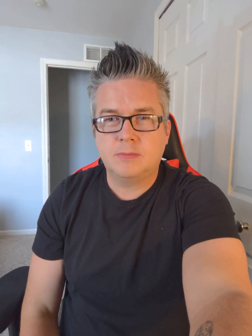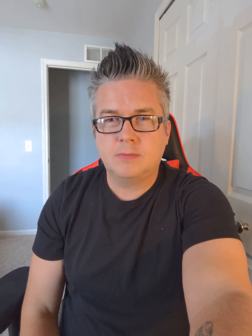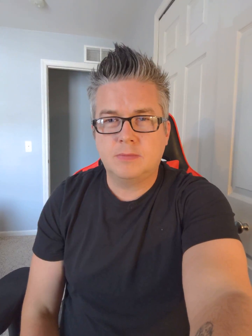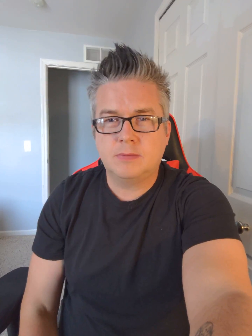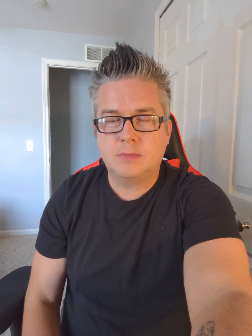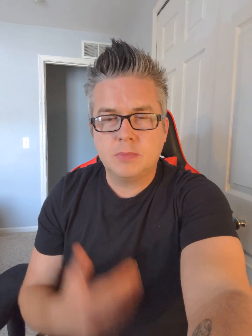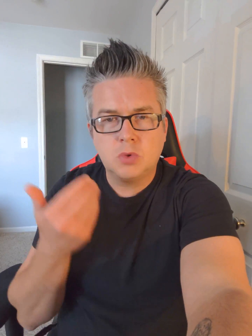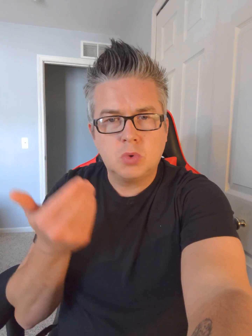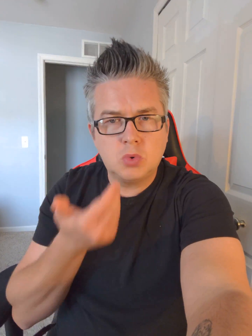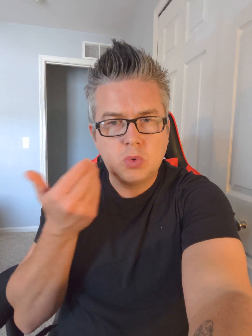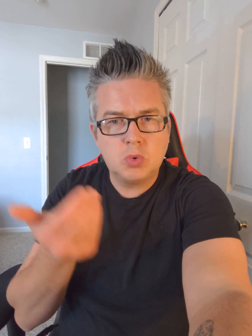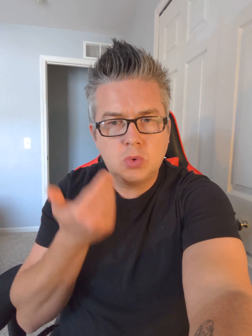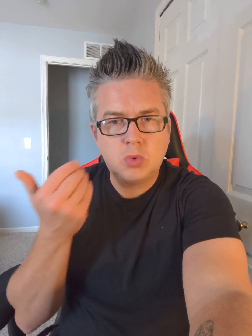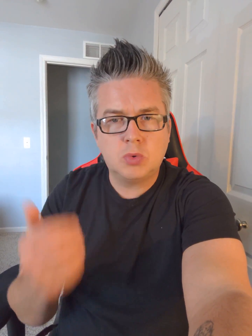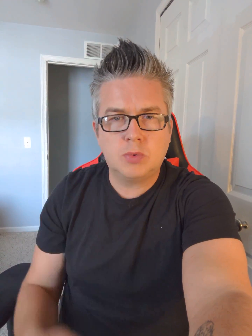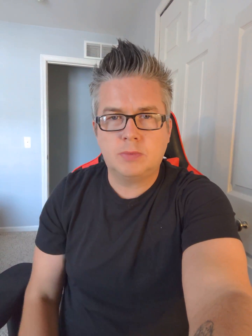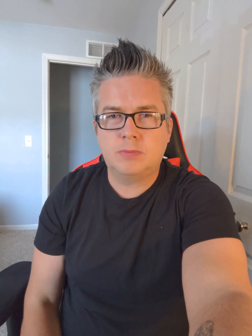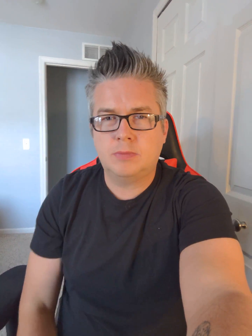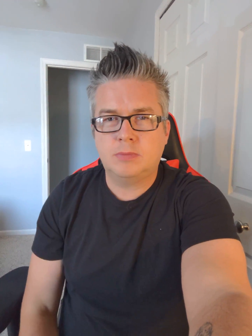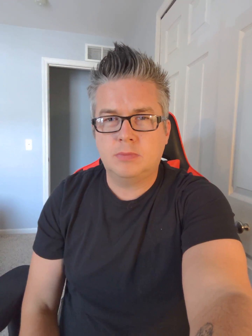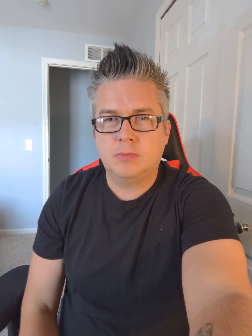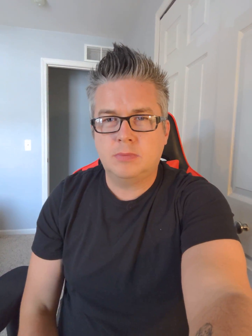new